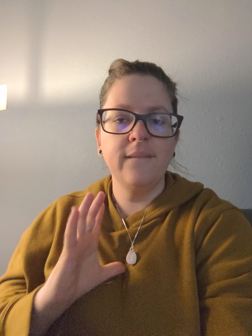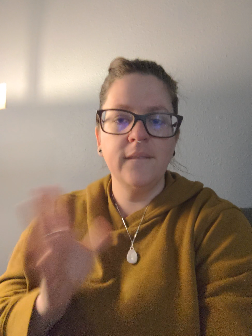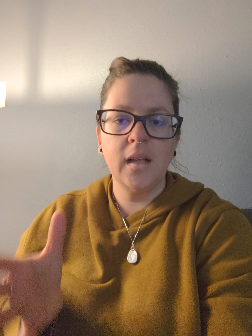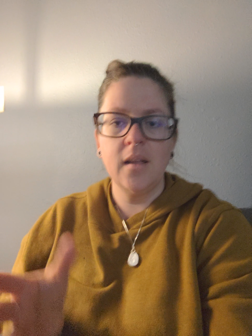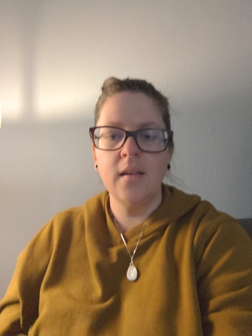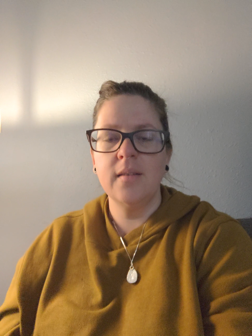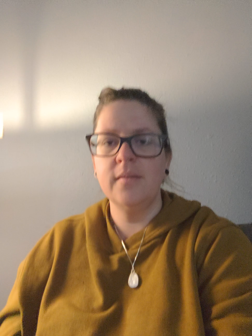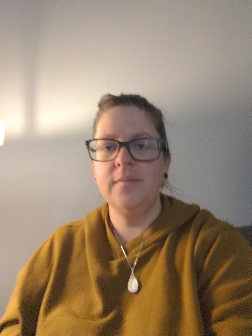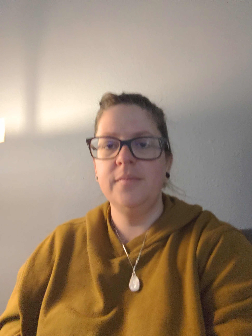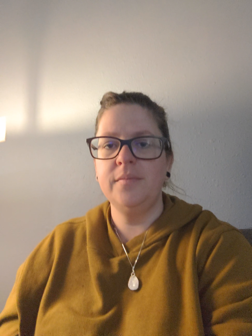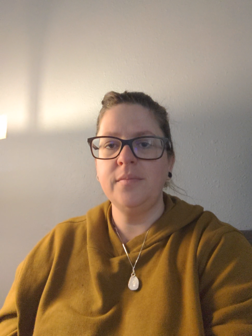fine